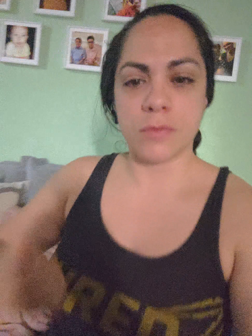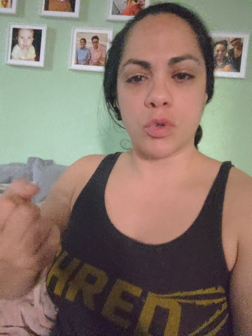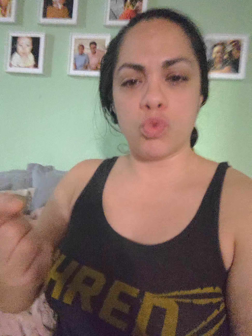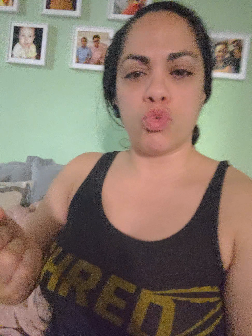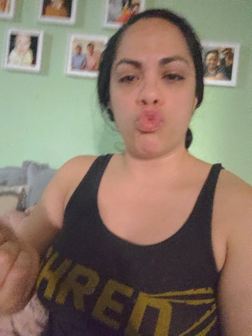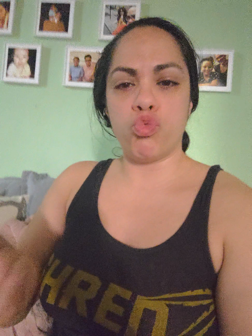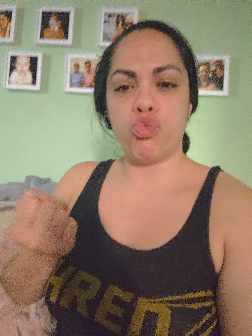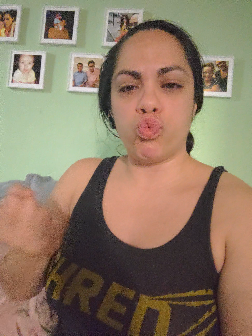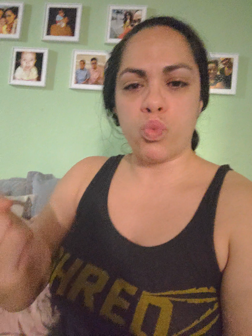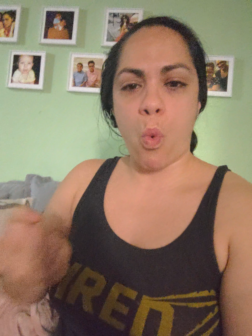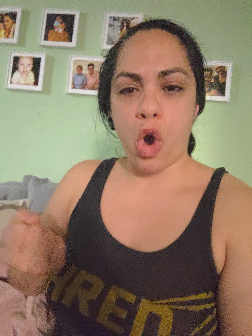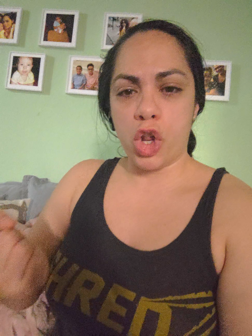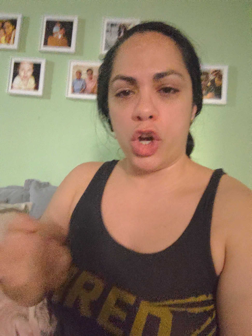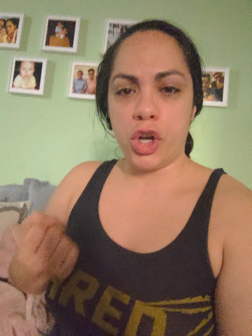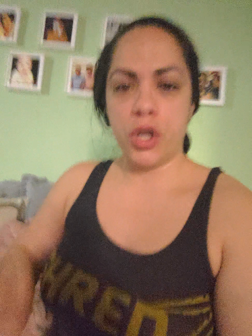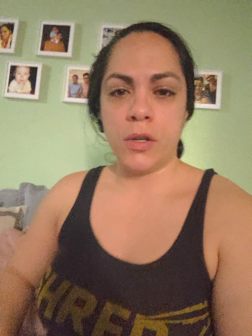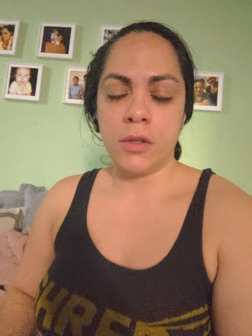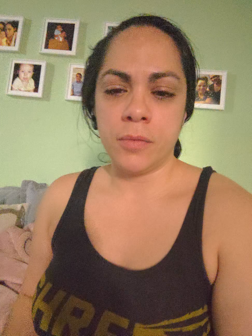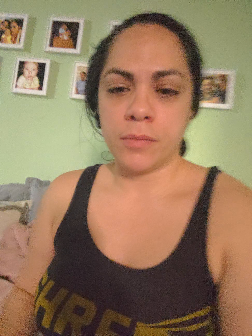drawer